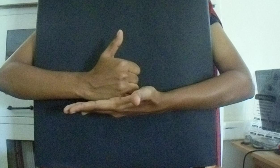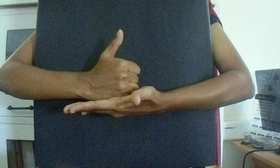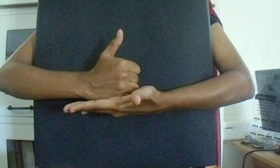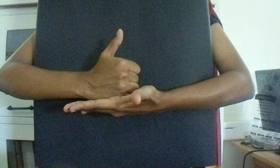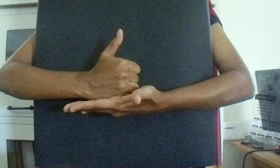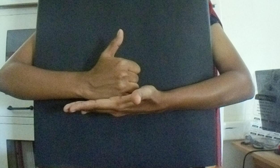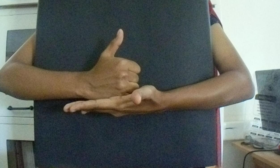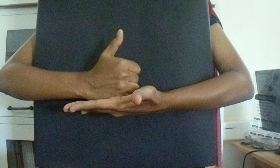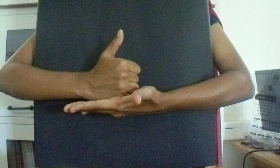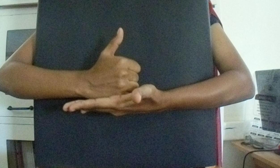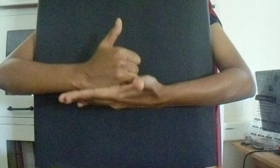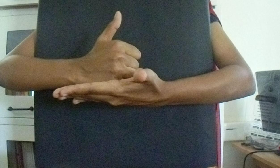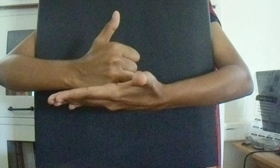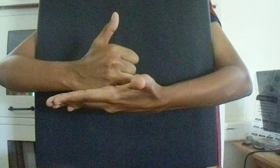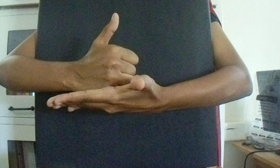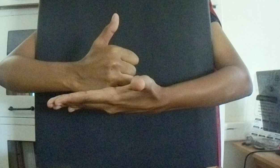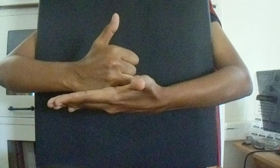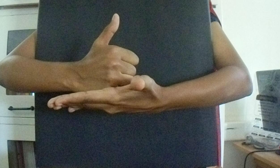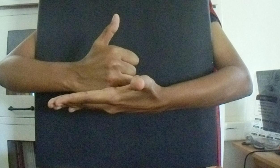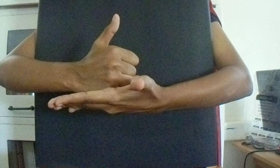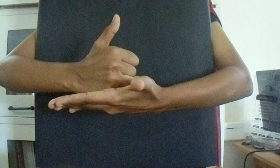help